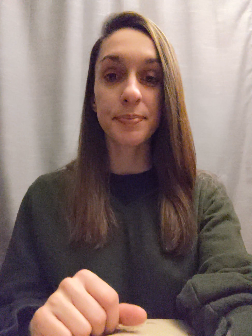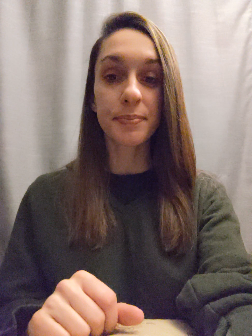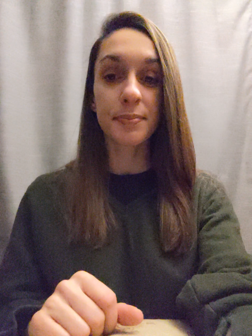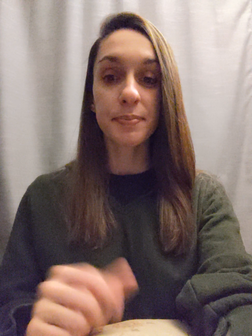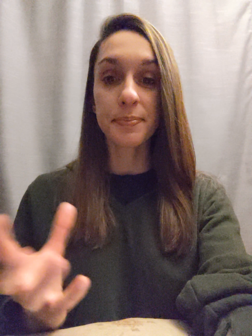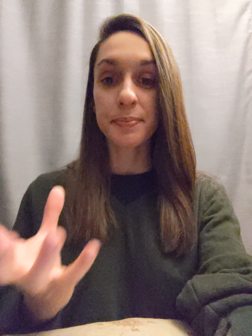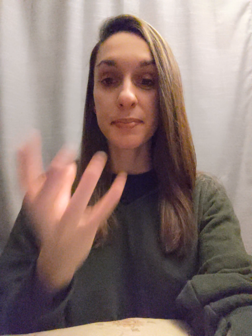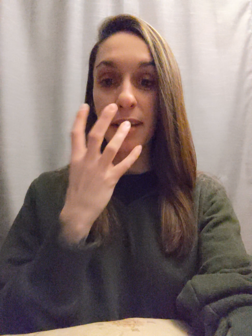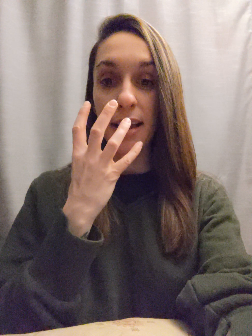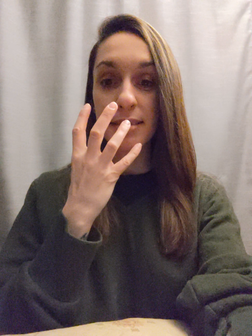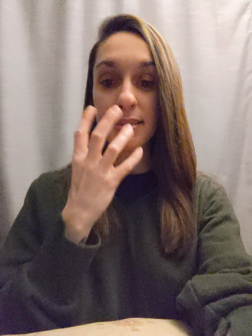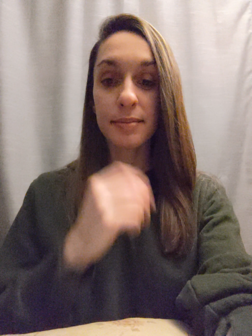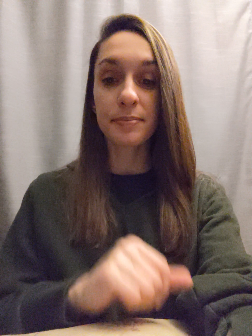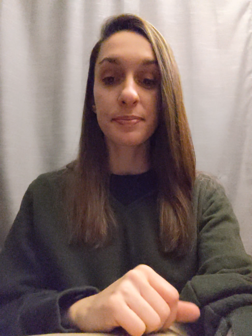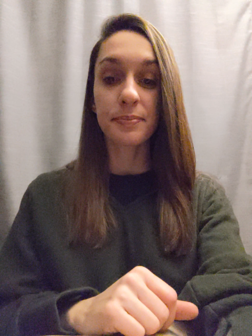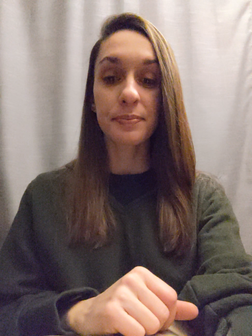mad